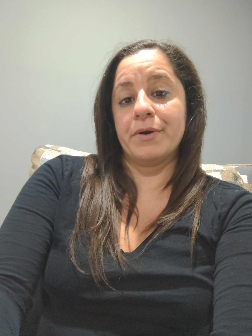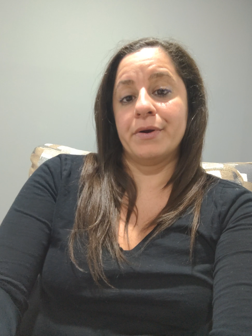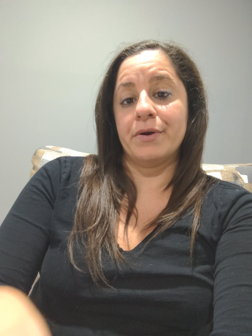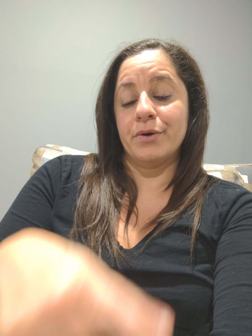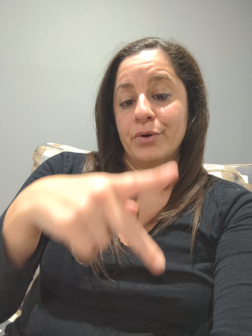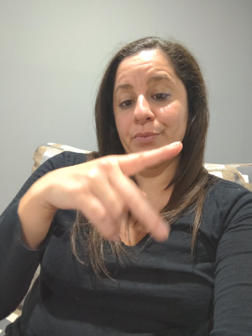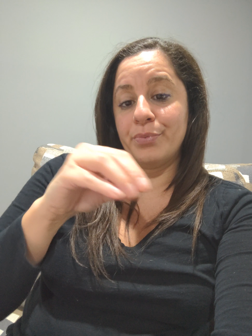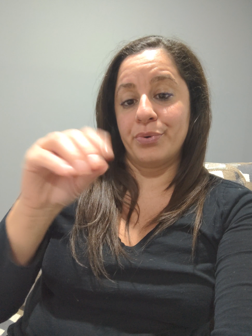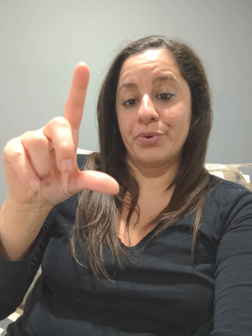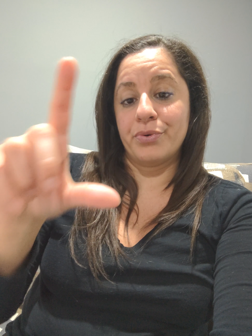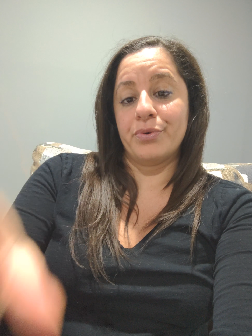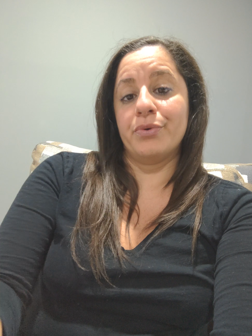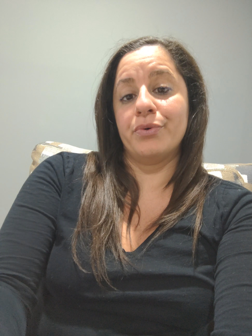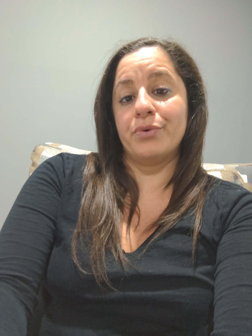pool